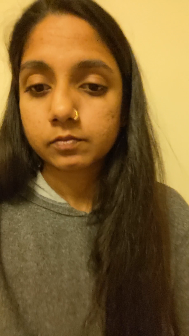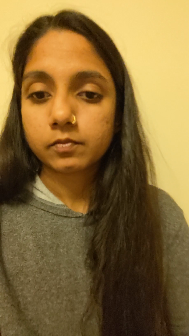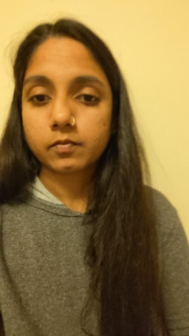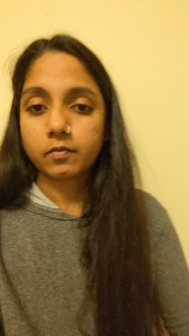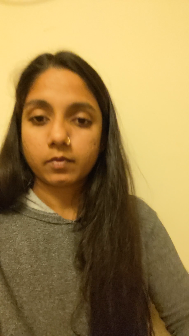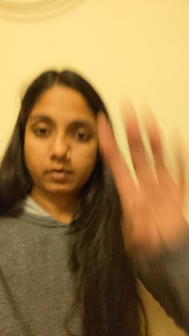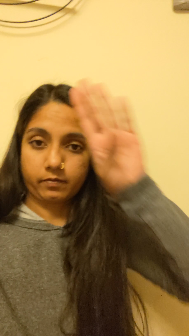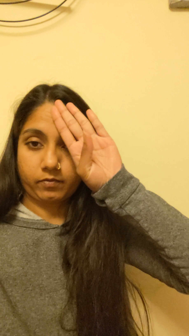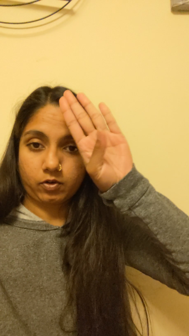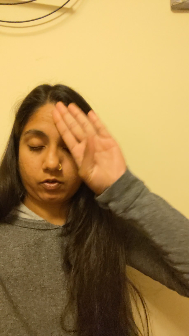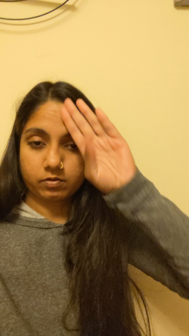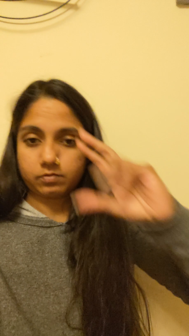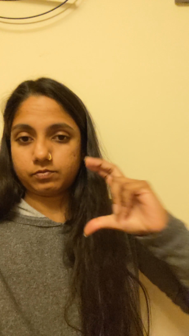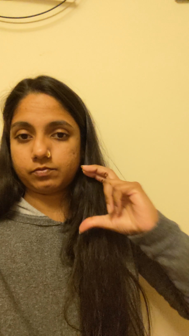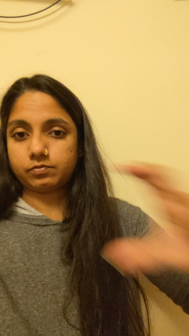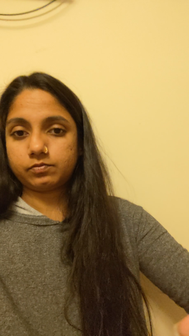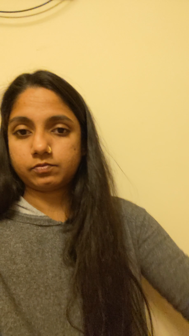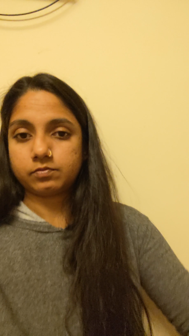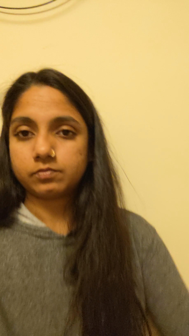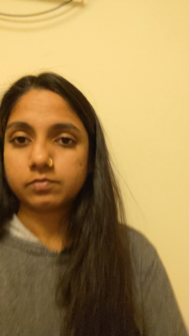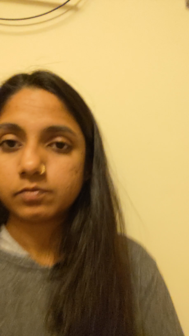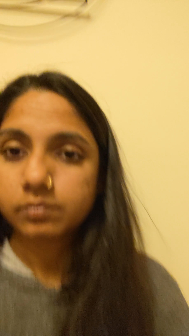fire truck